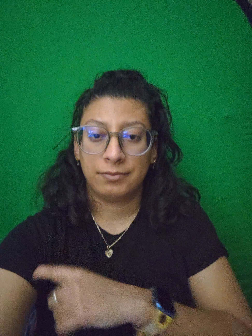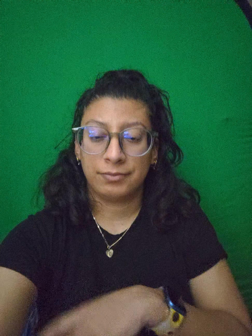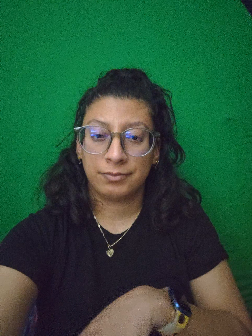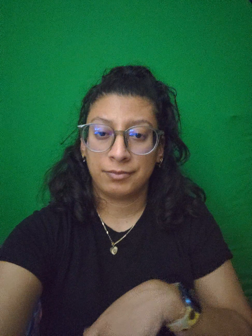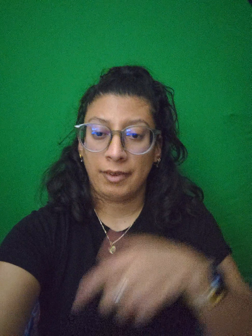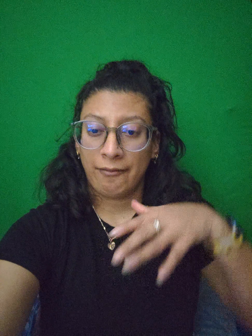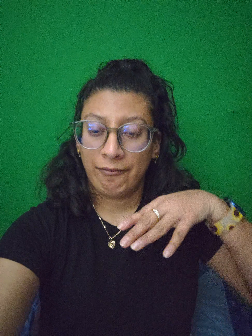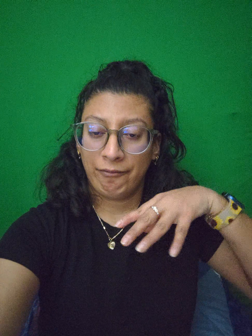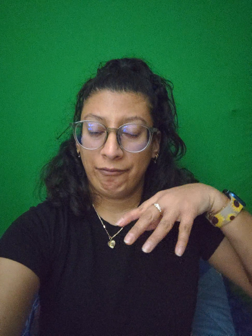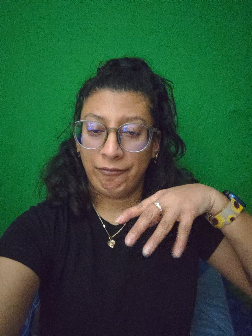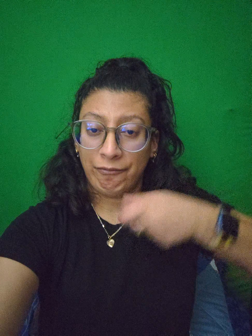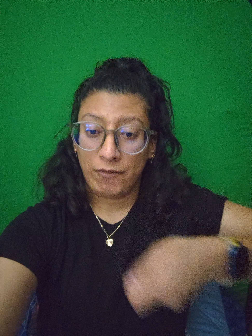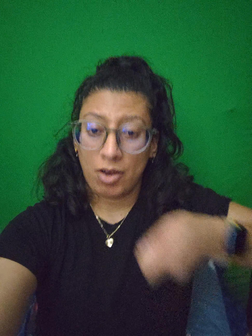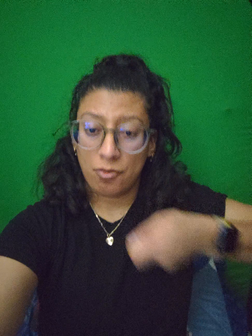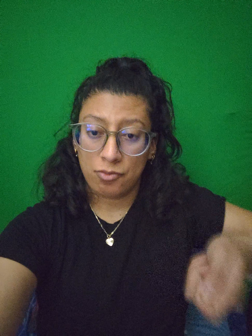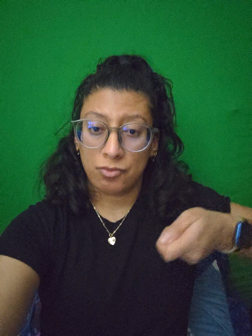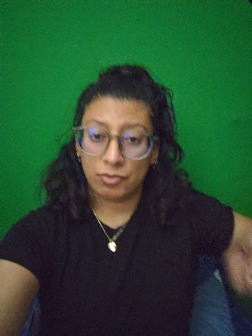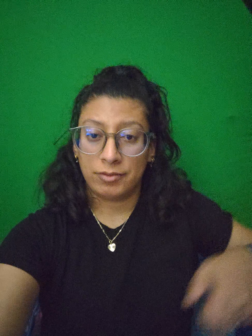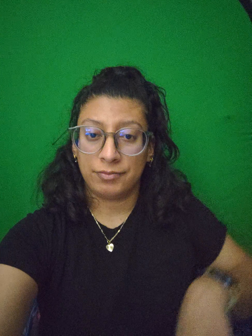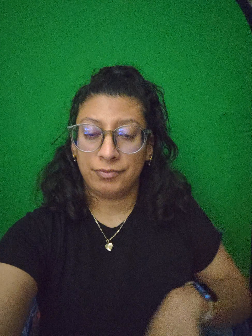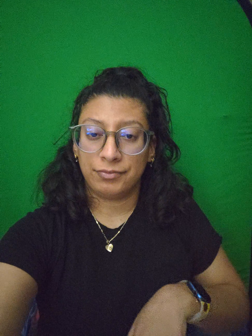vacuum